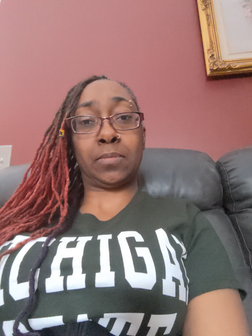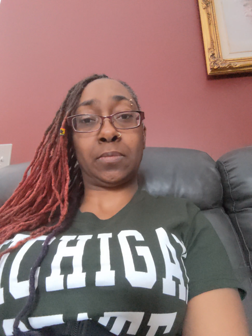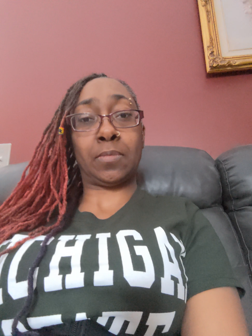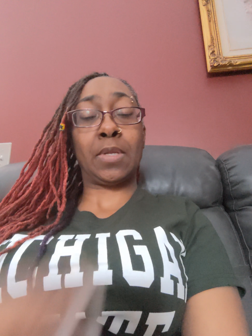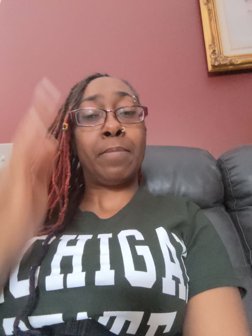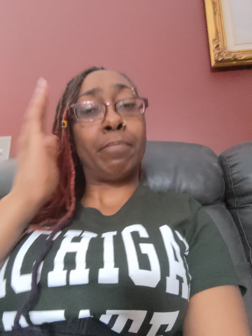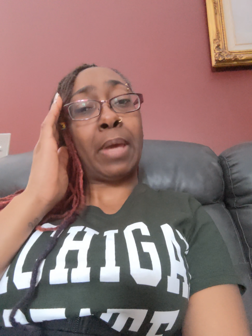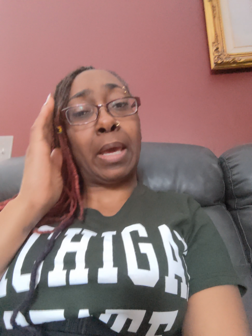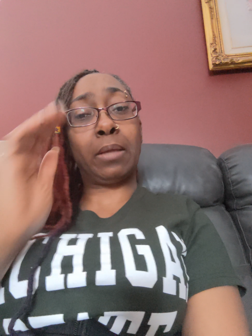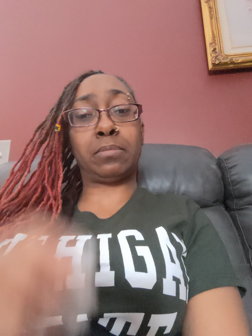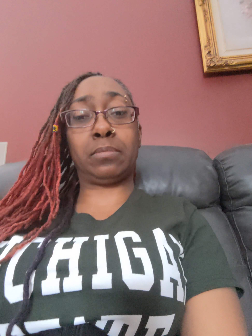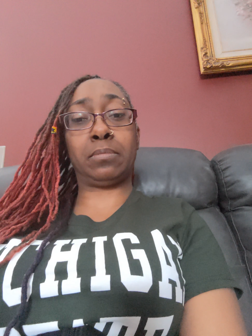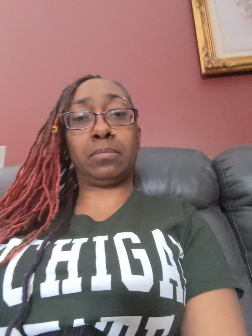bed